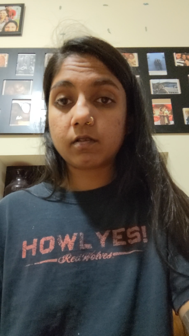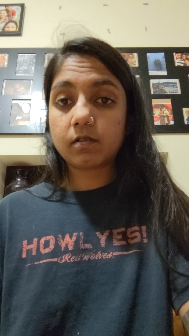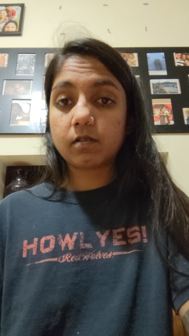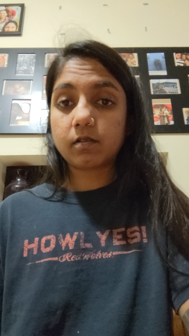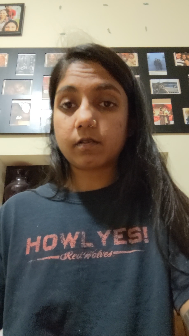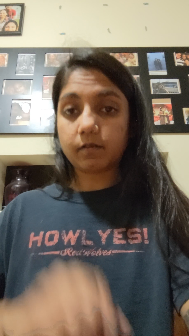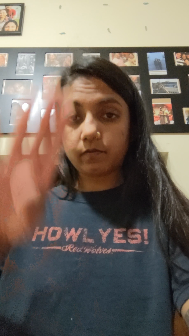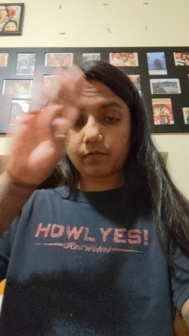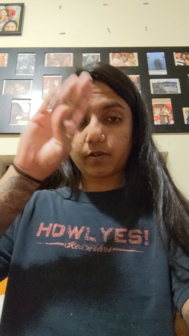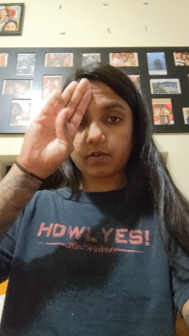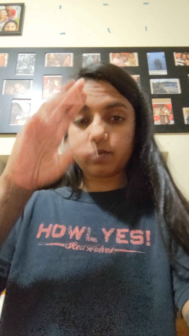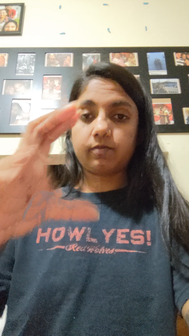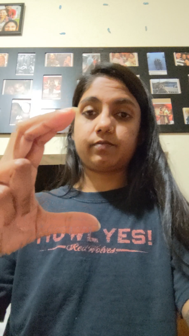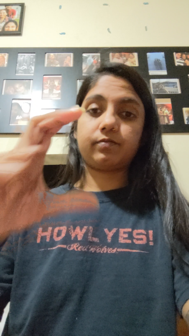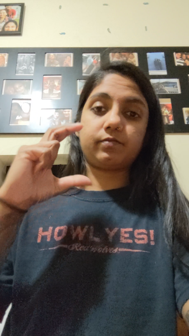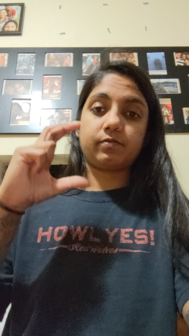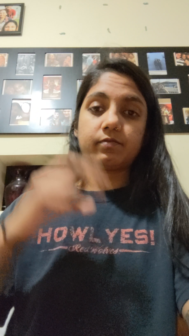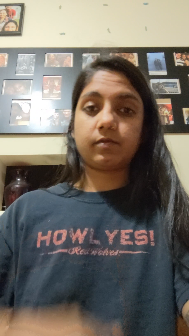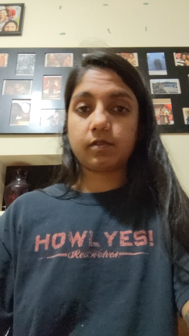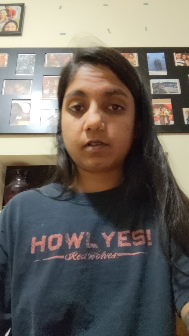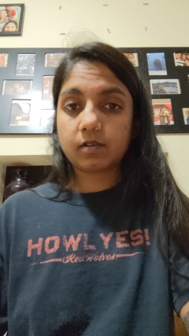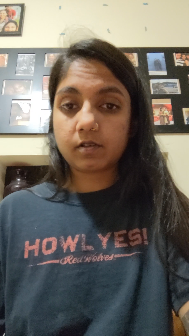fire truck